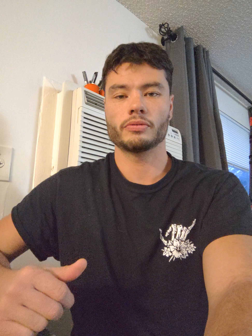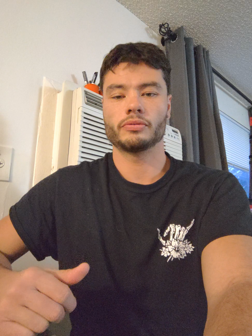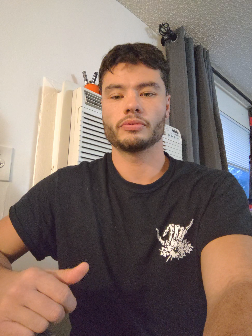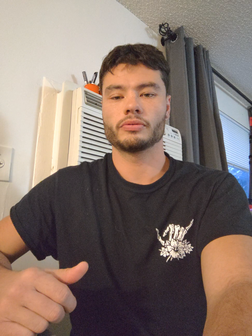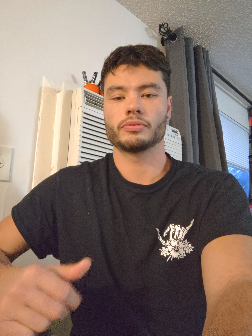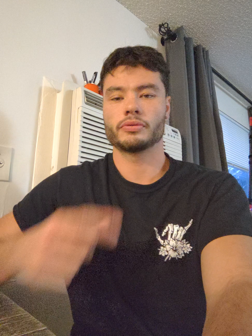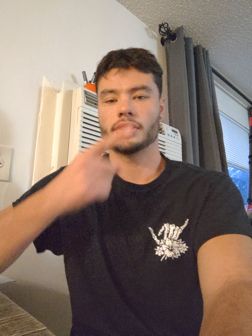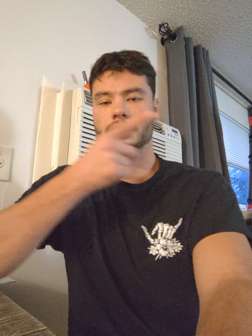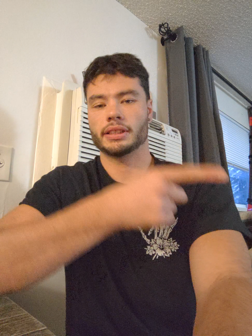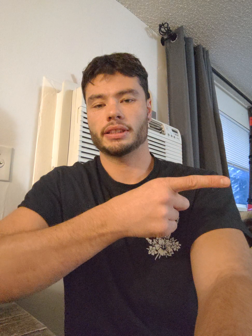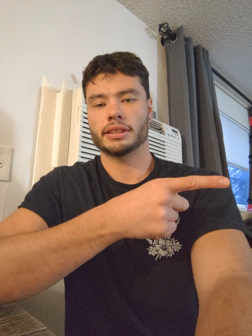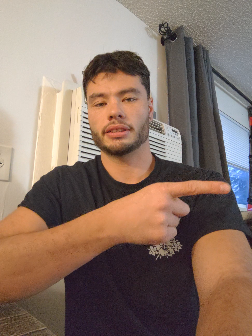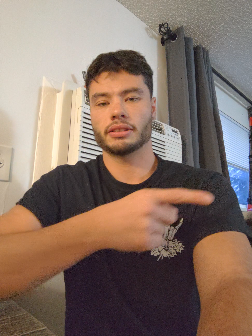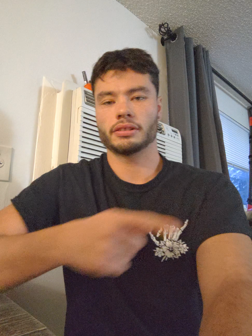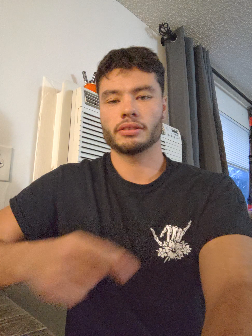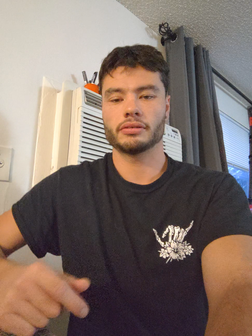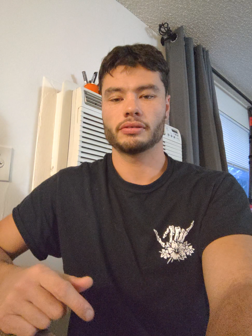he/she/it